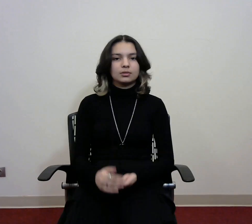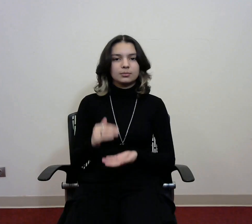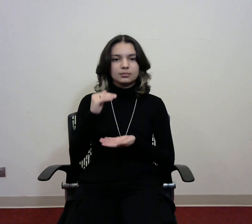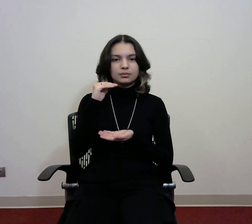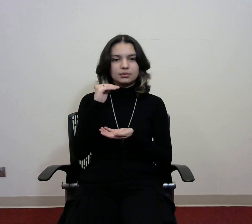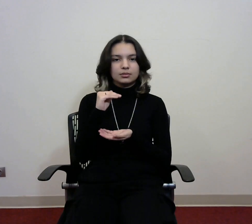balaca